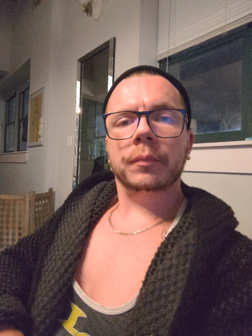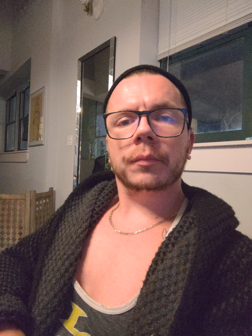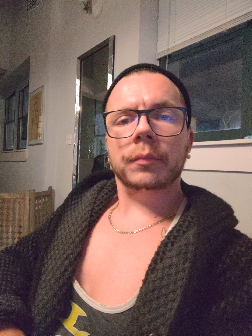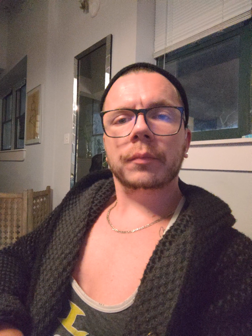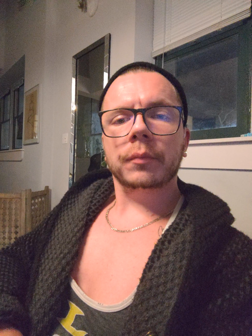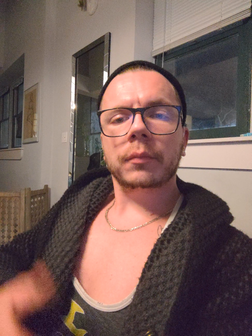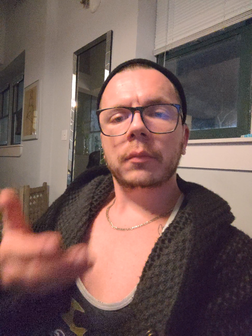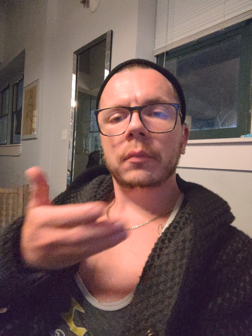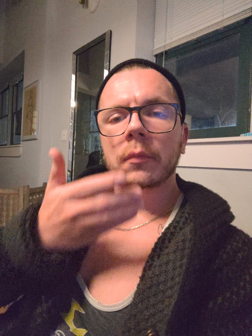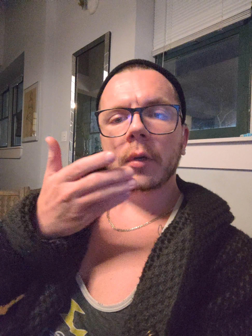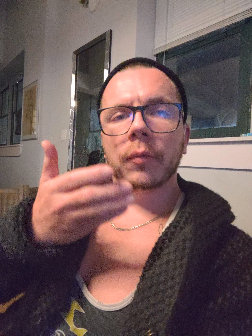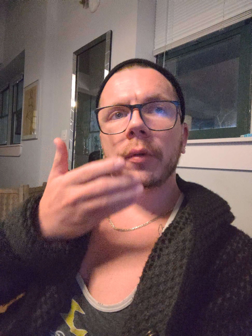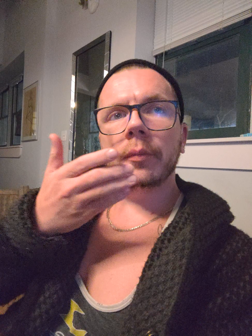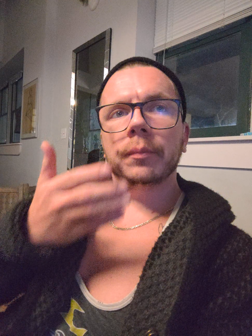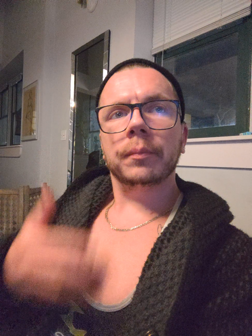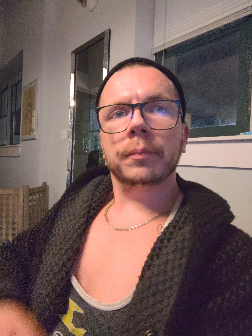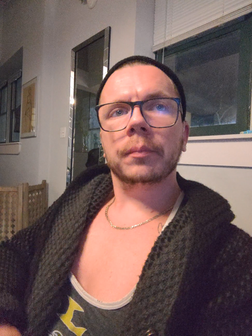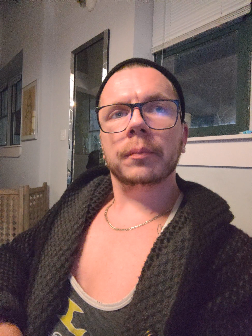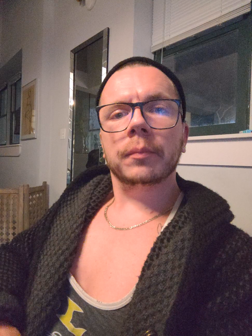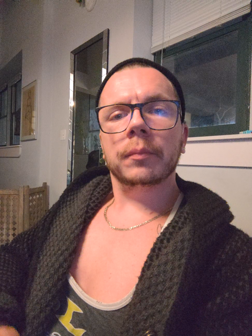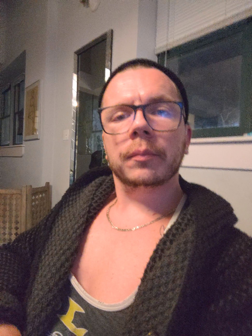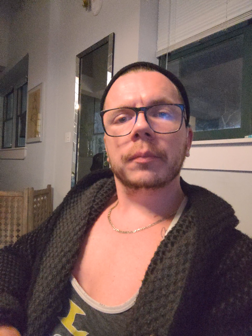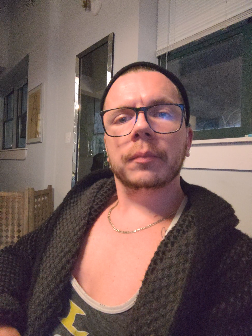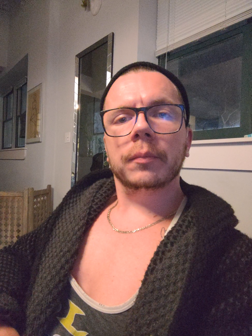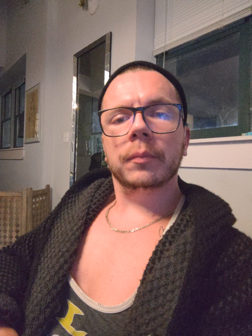cereal